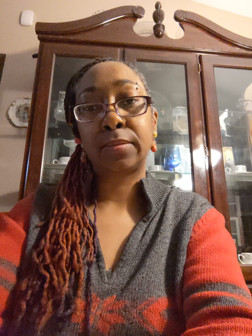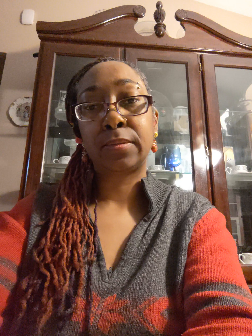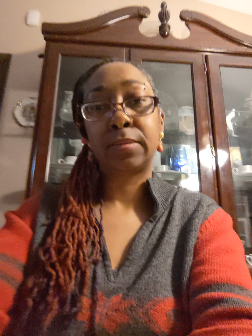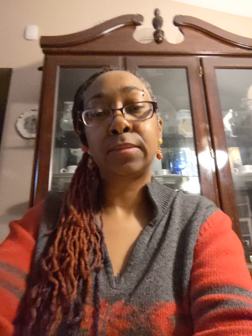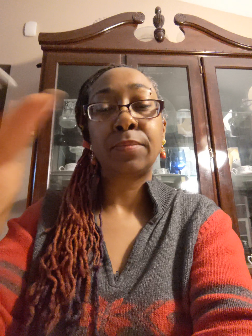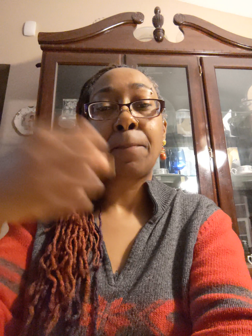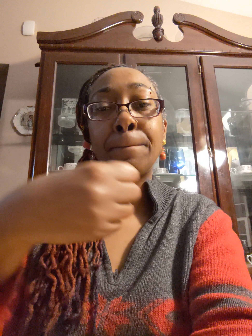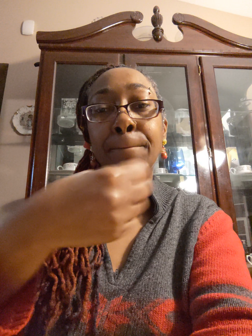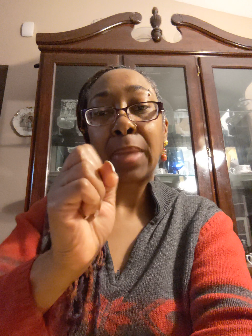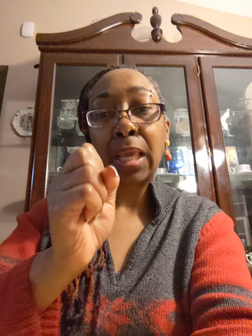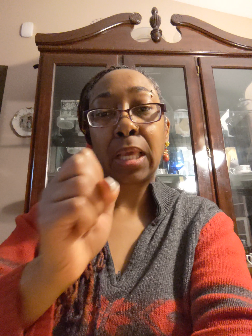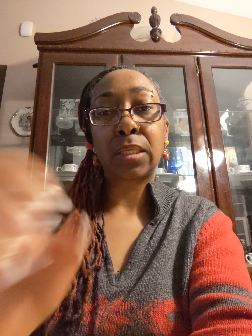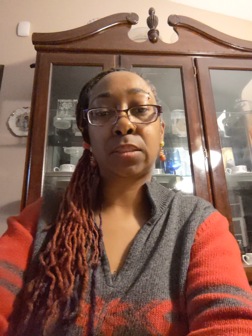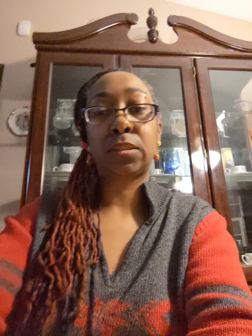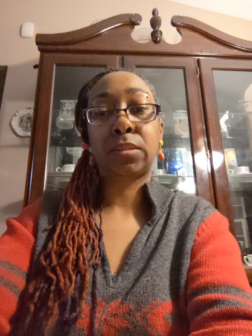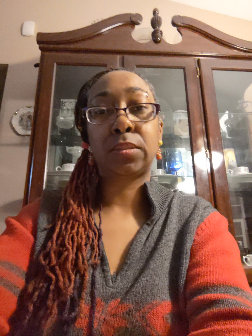make